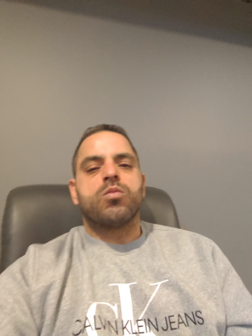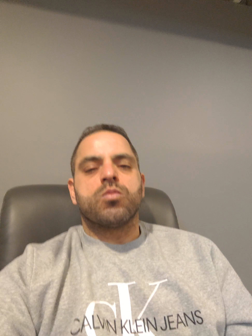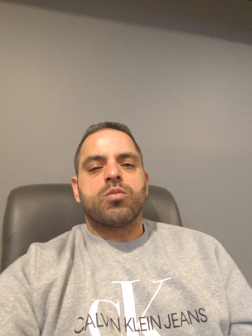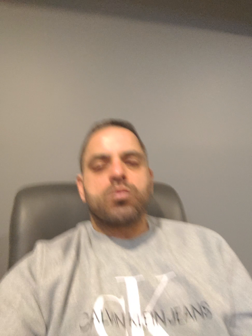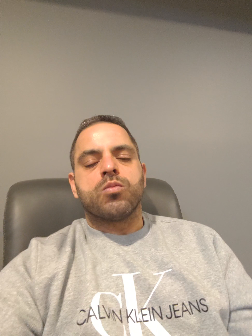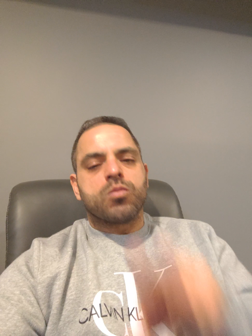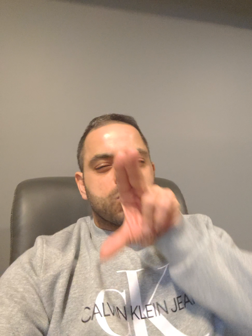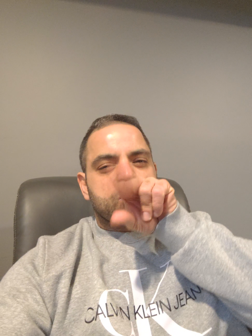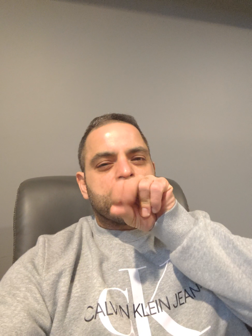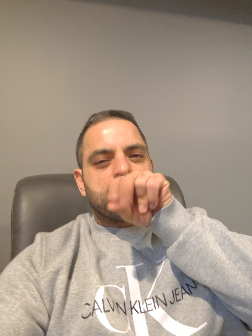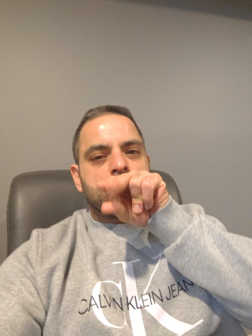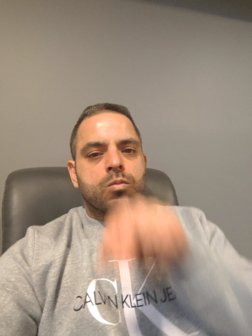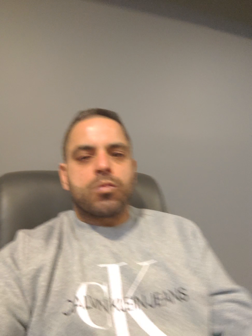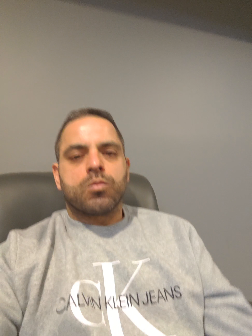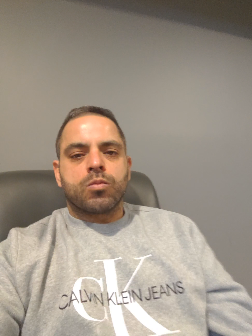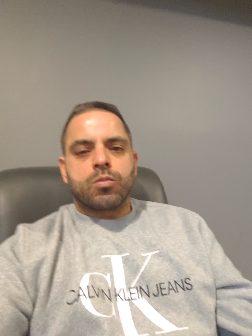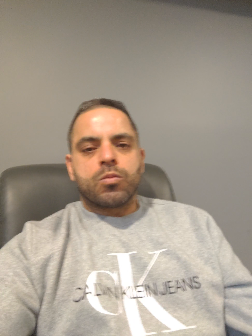duck